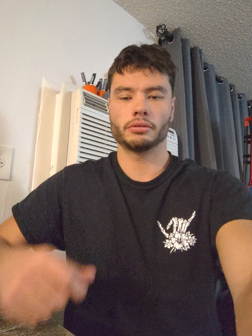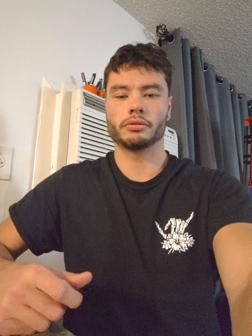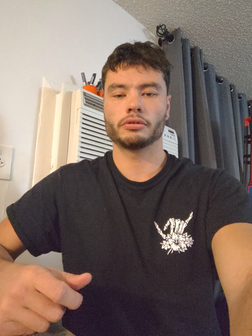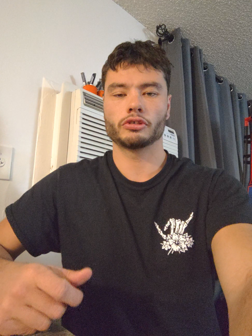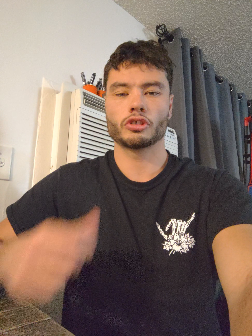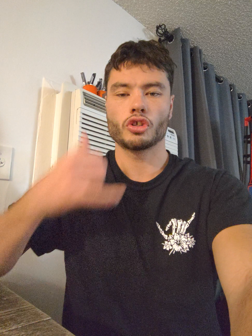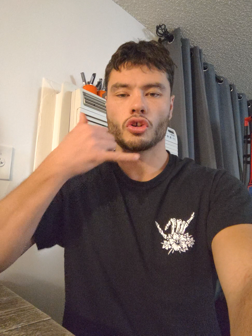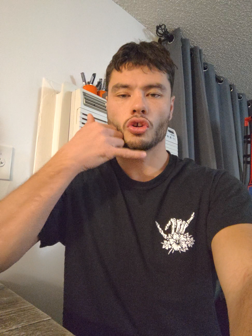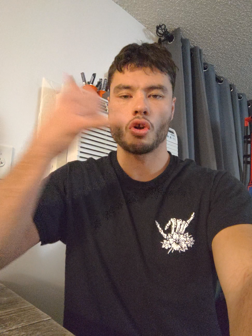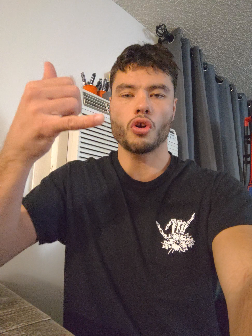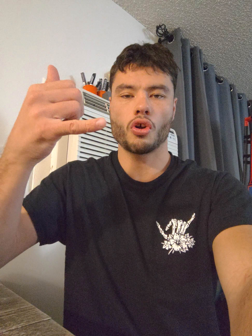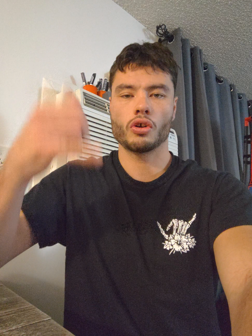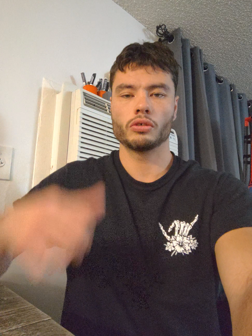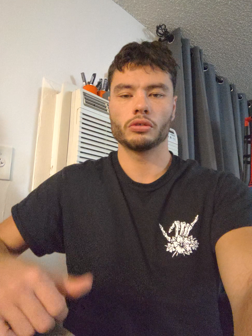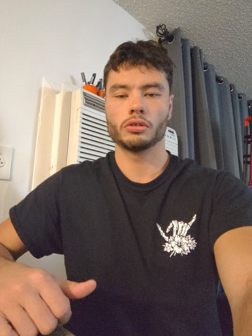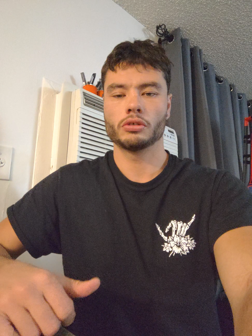call on the phone